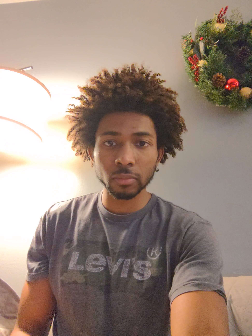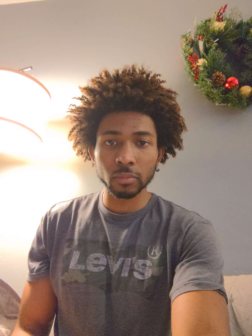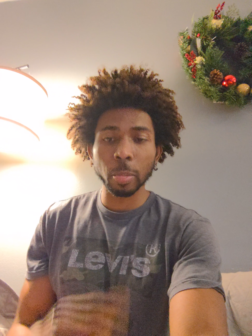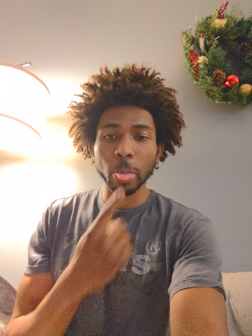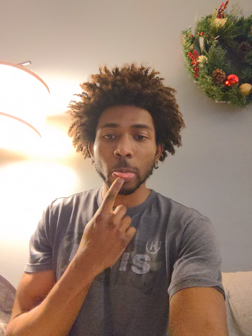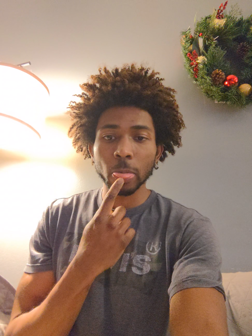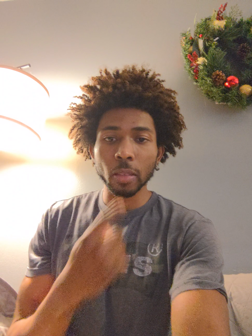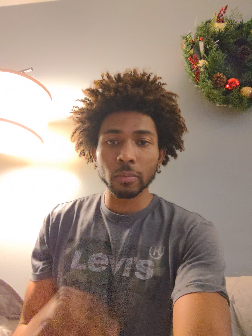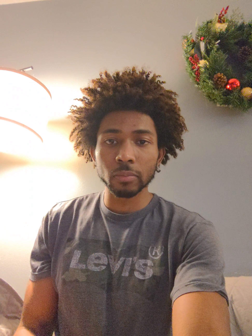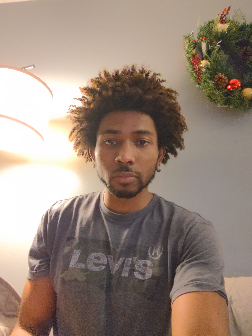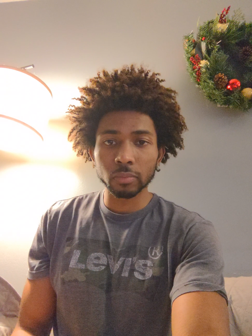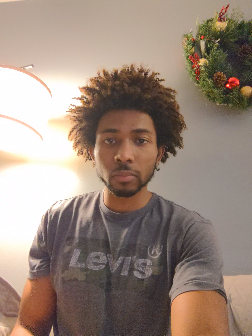tongue